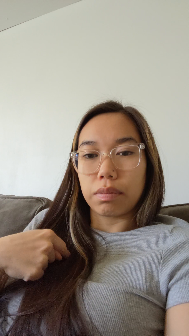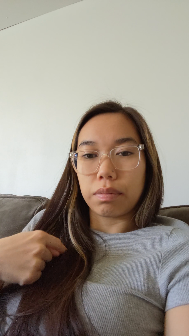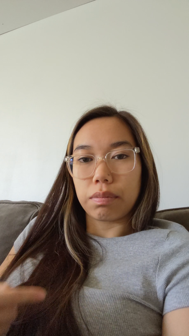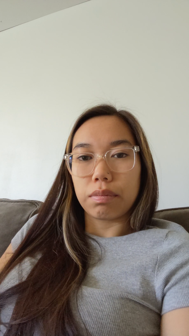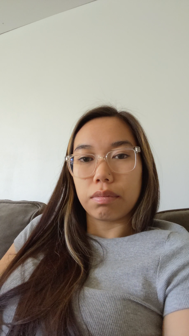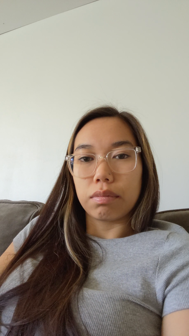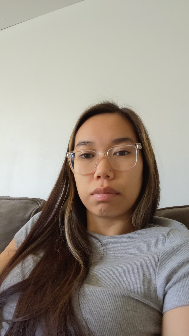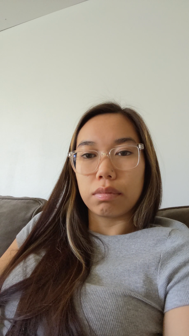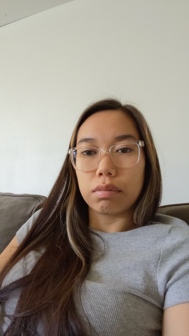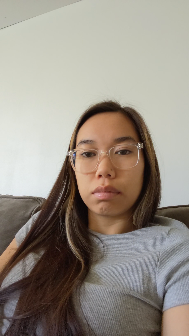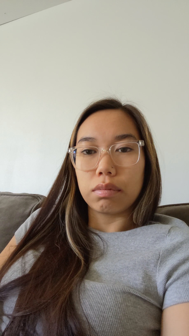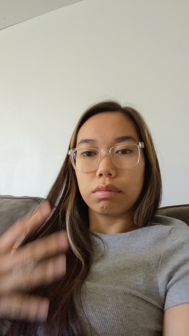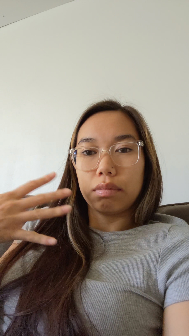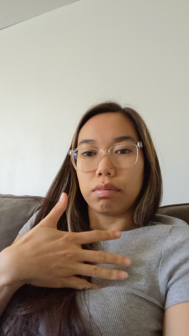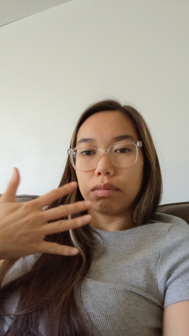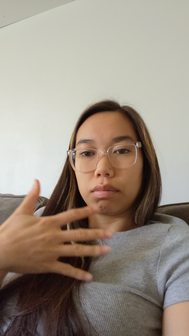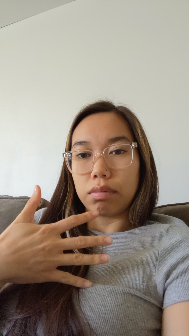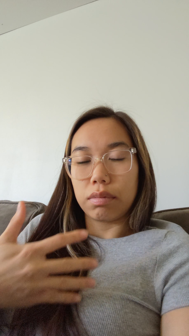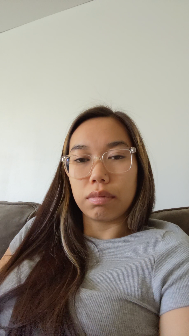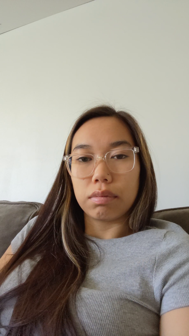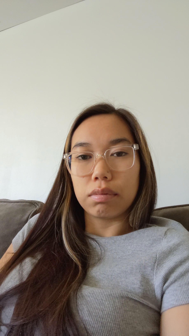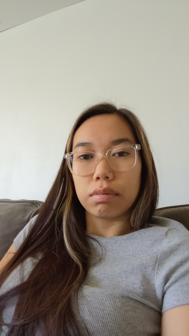scared